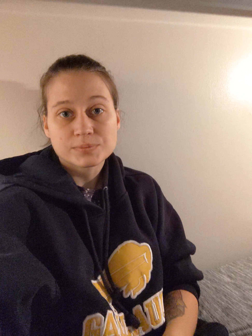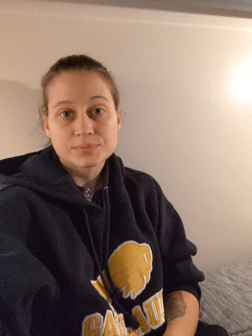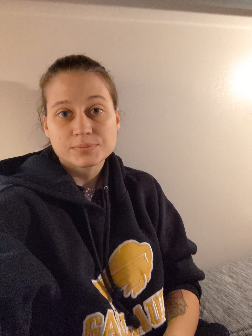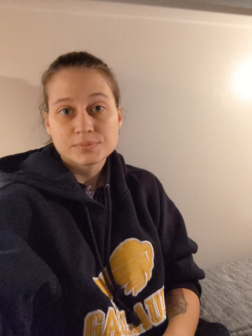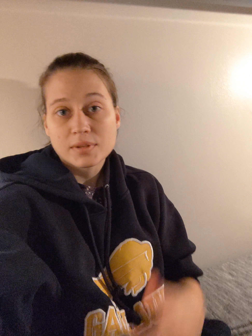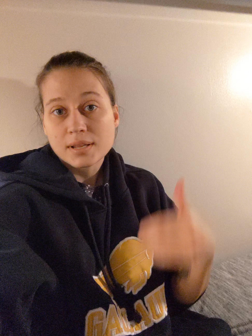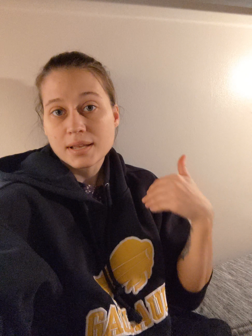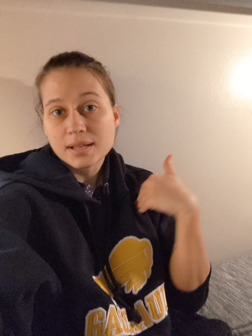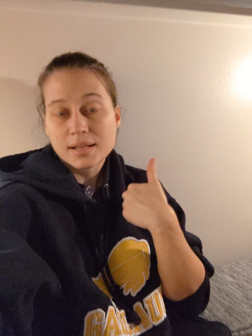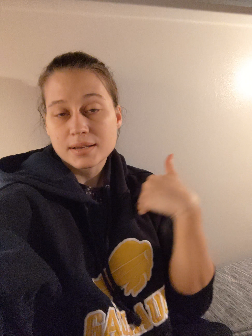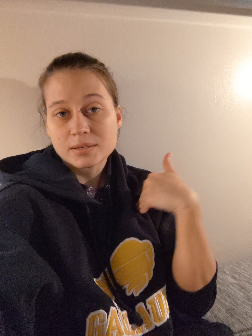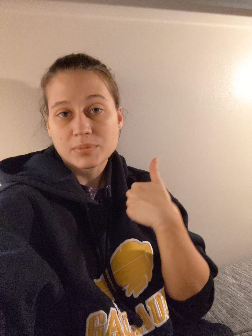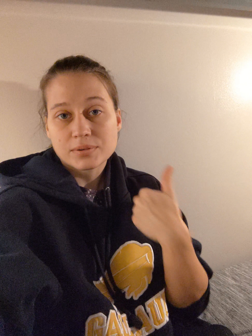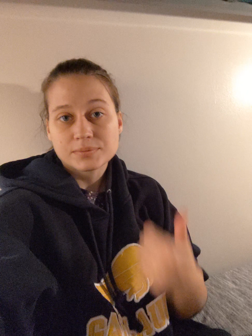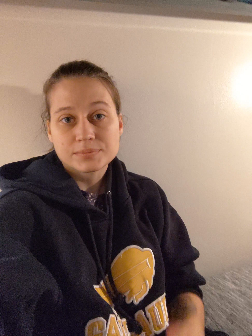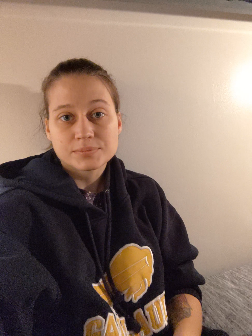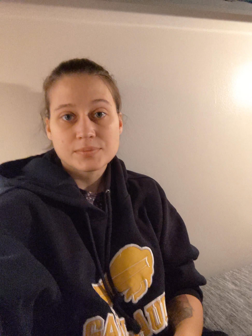animal